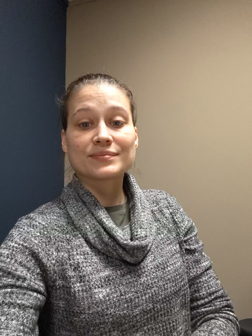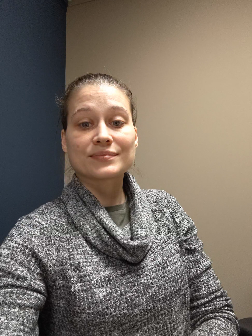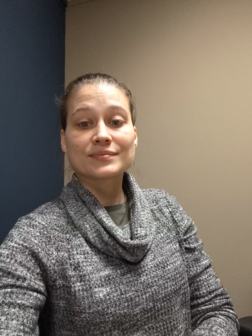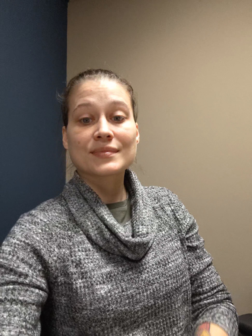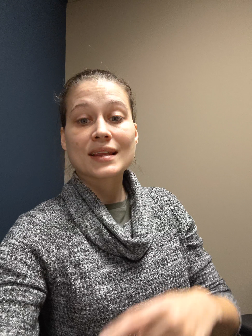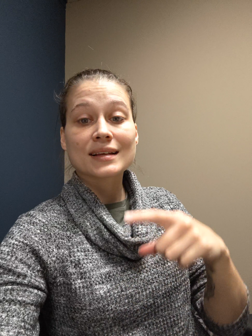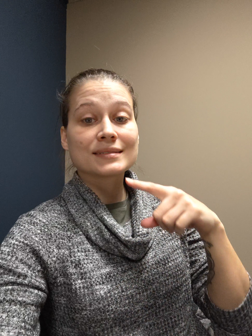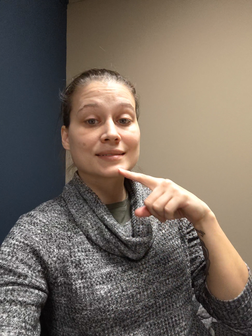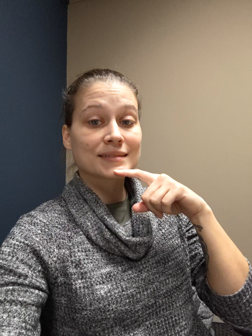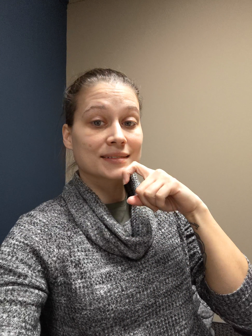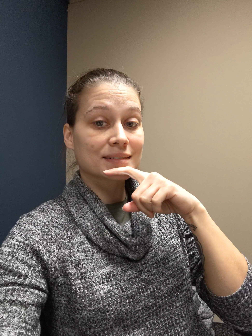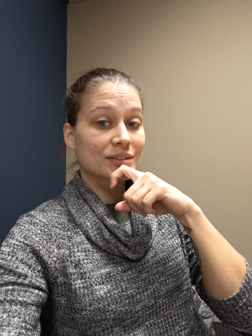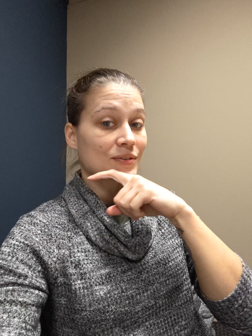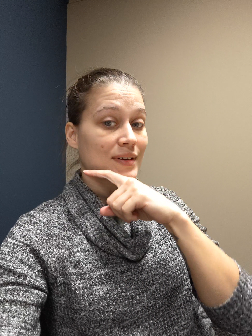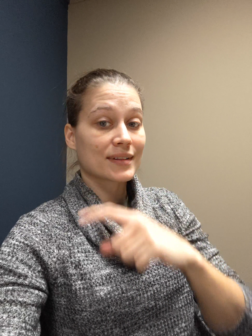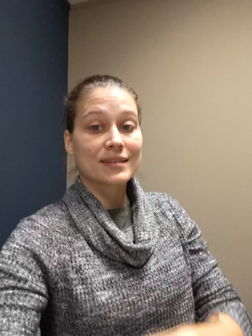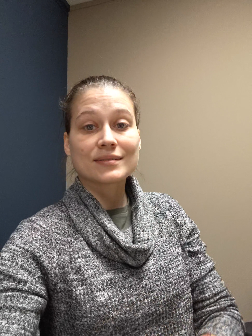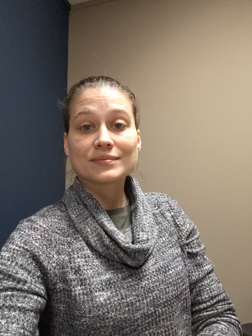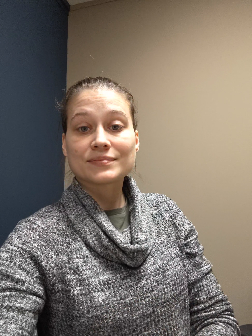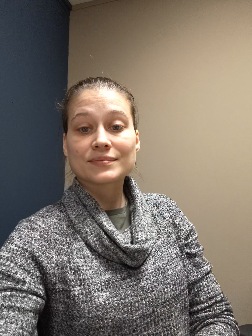cereal